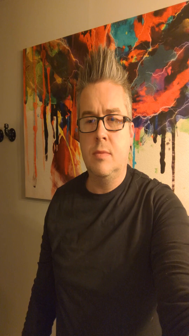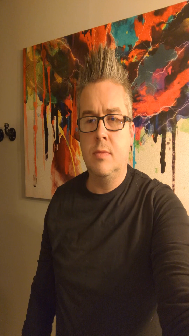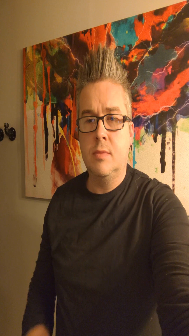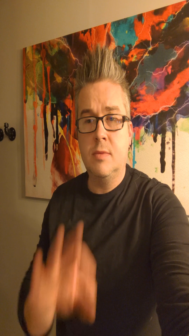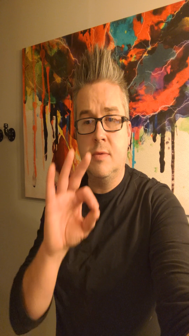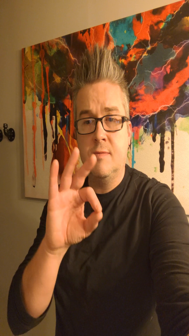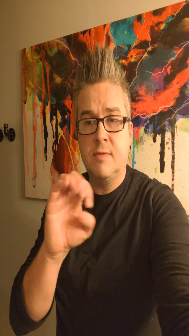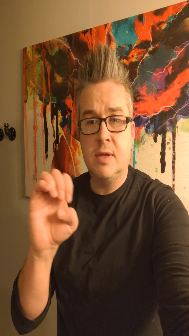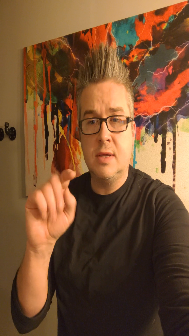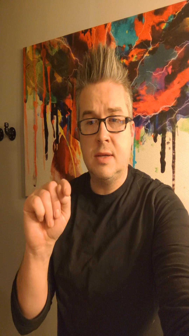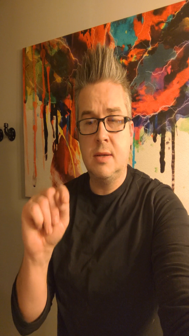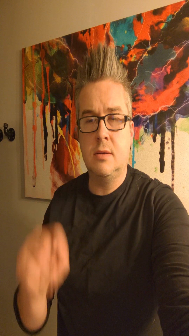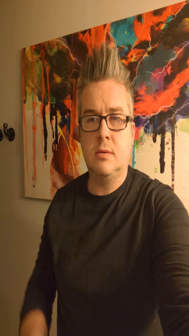feet